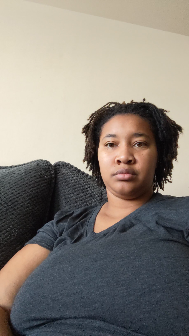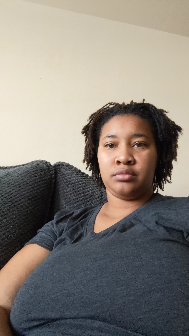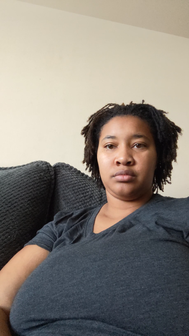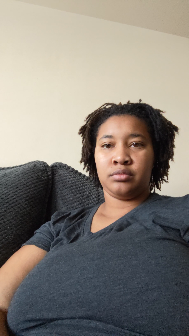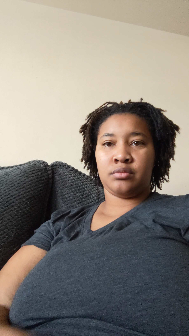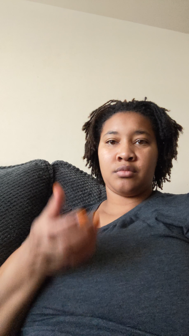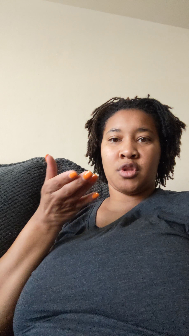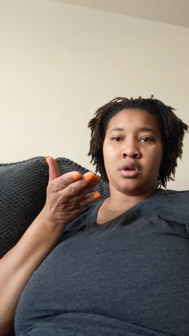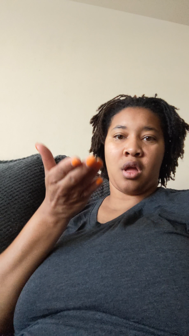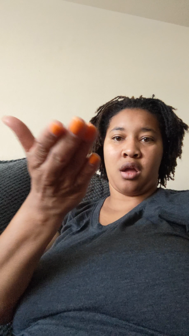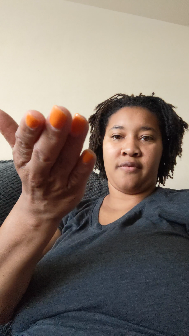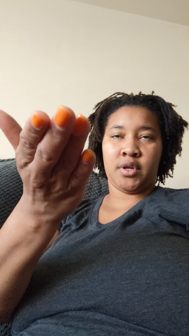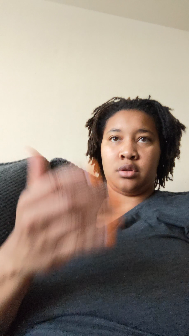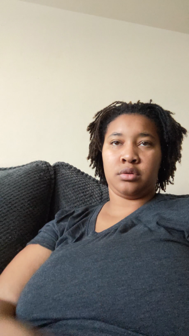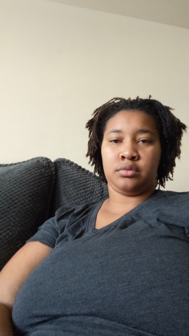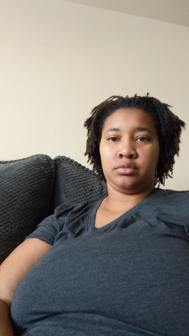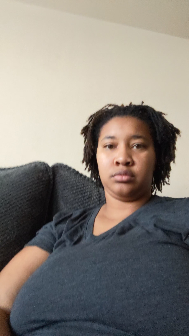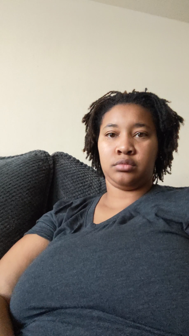oven